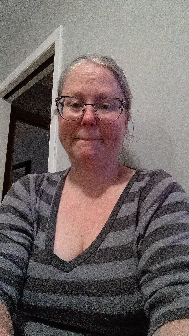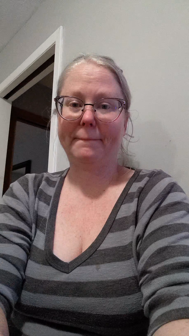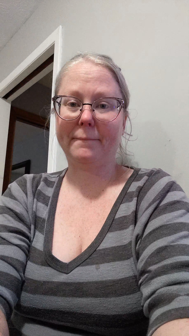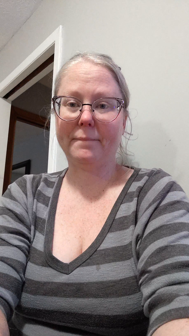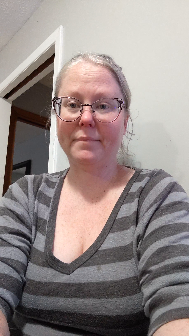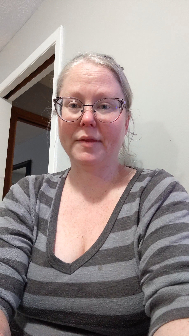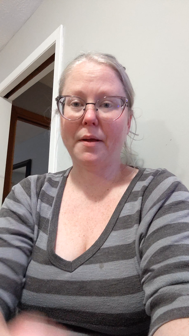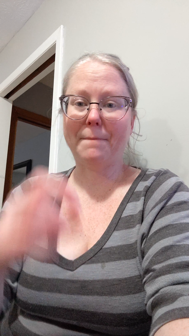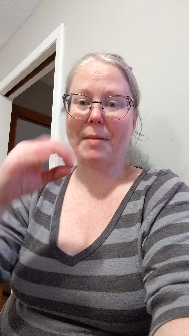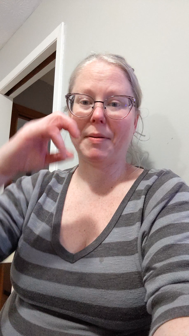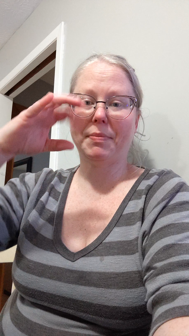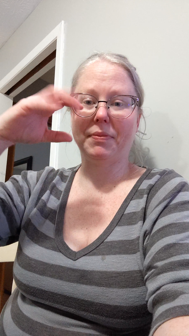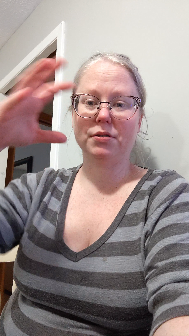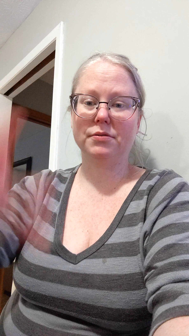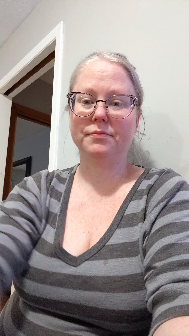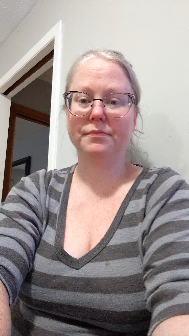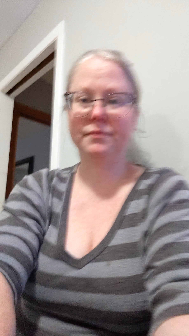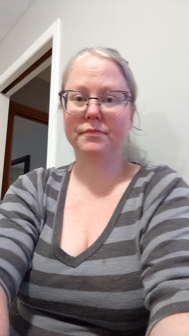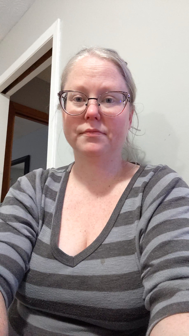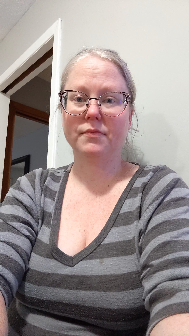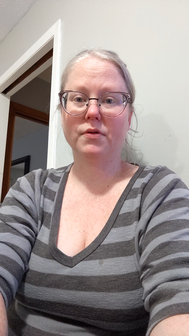bubbles